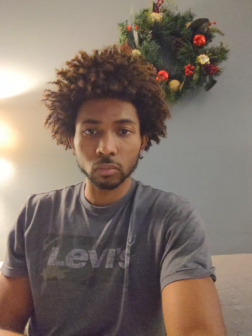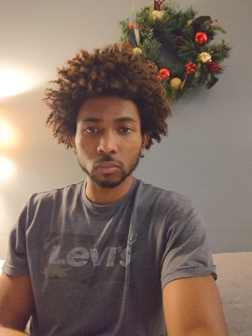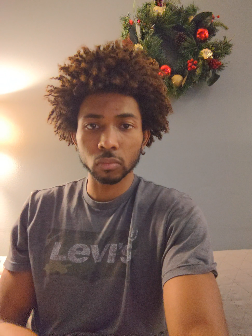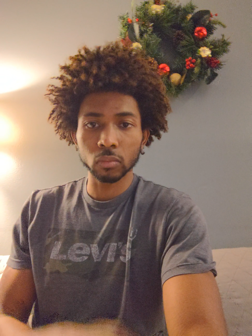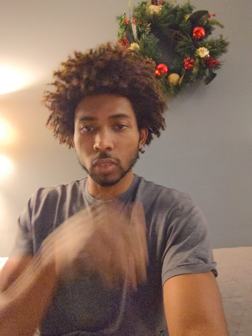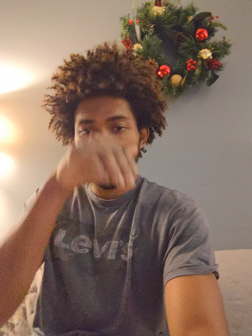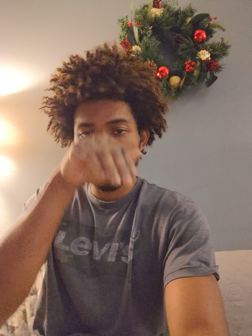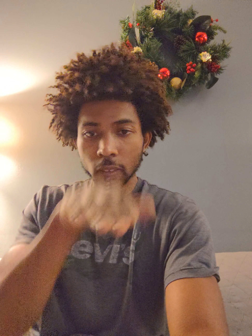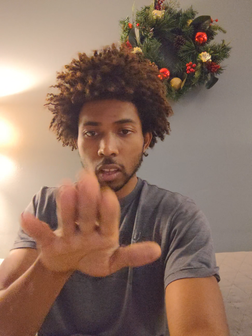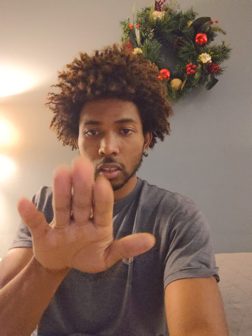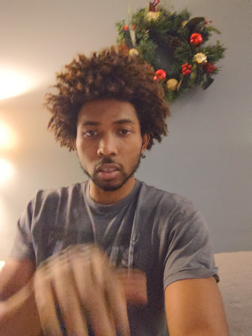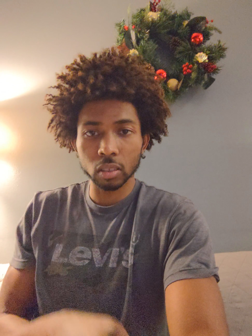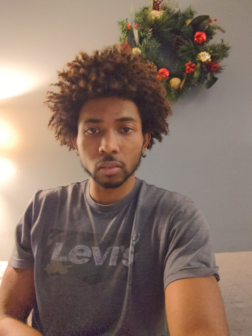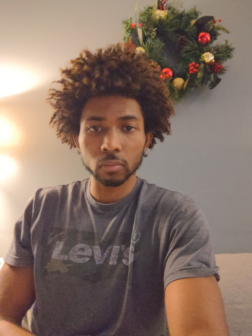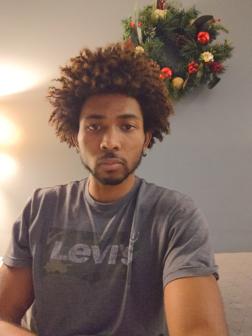elephant